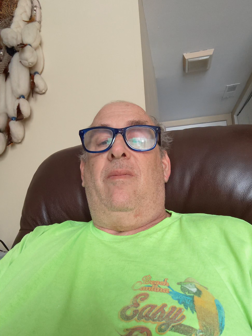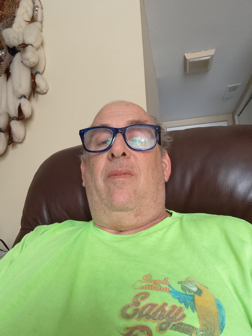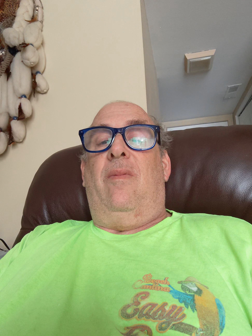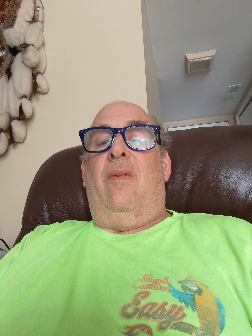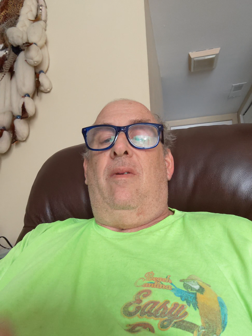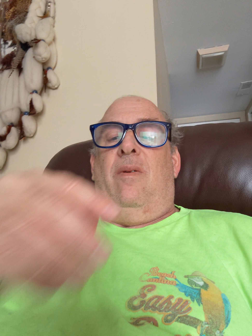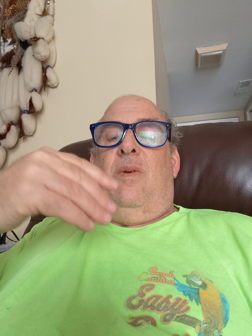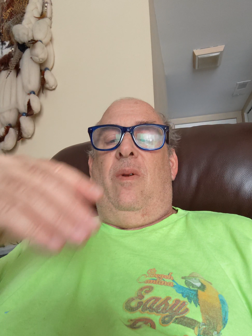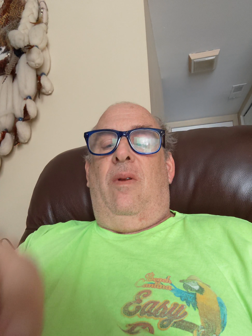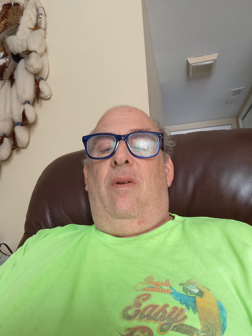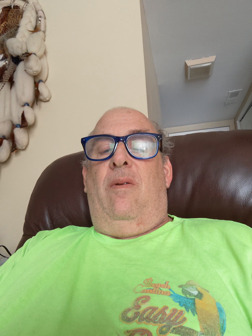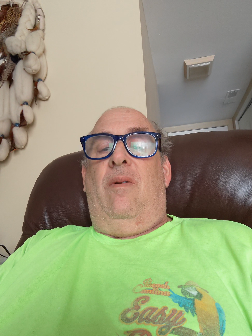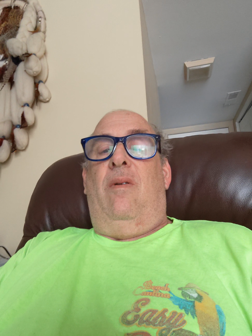store